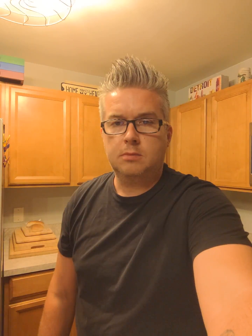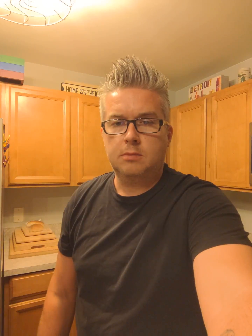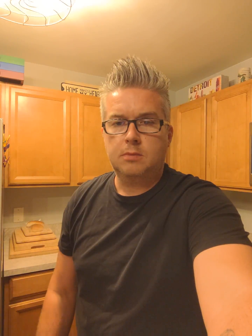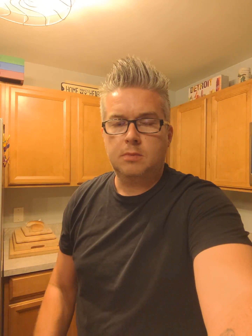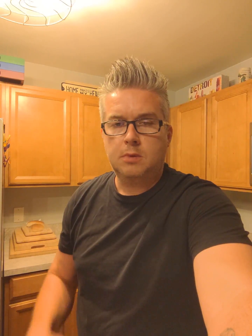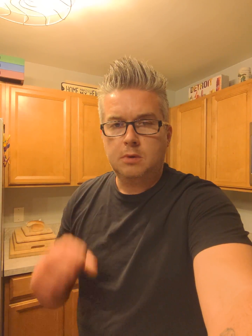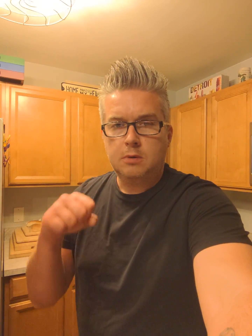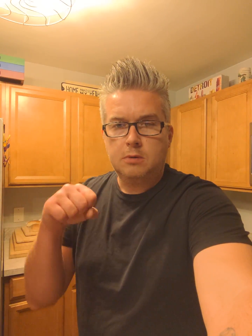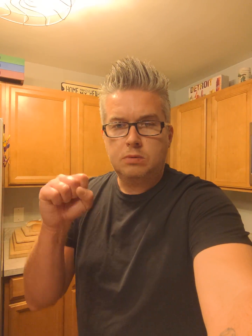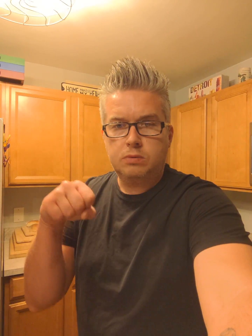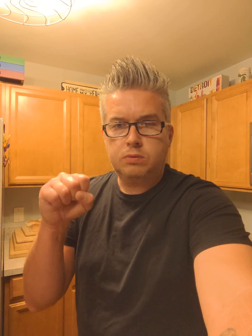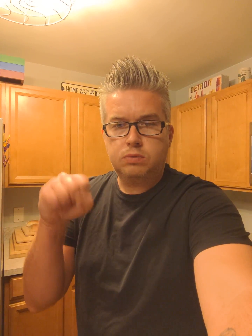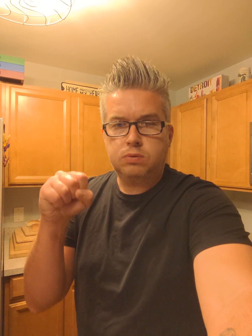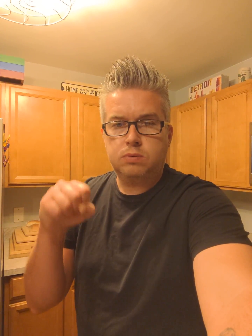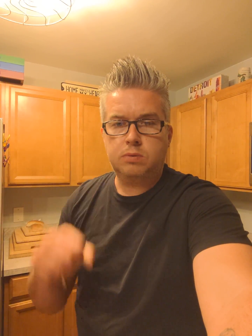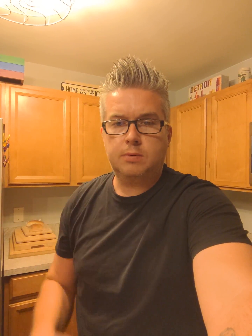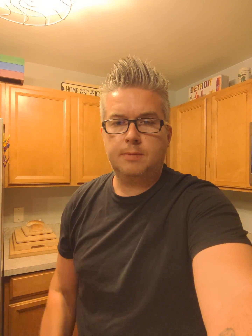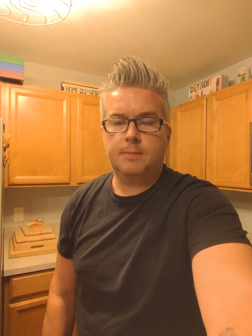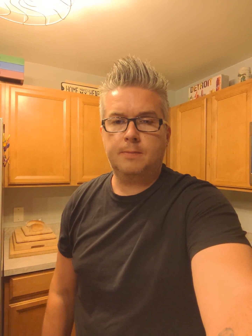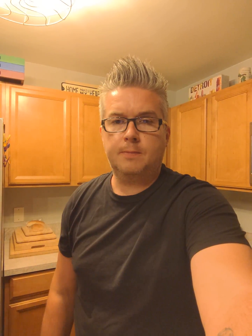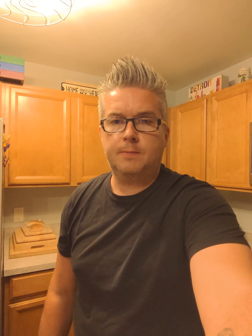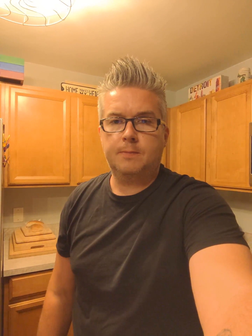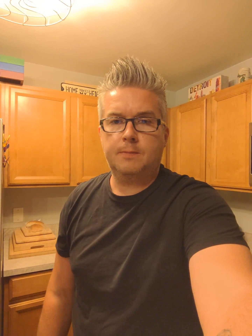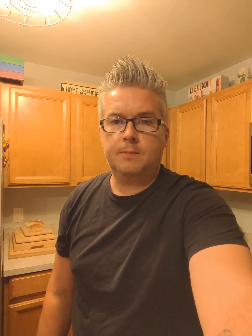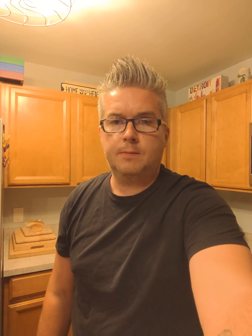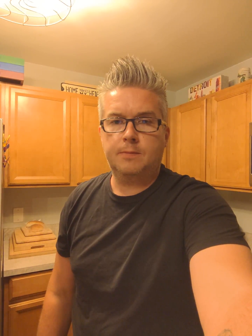motorcycle